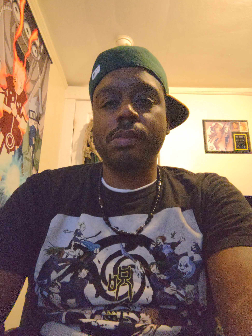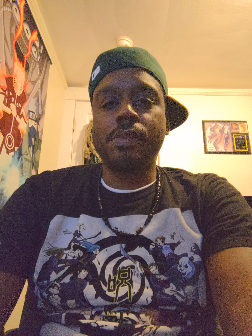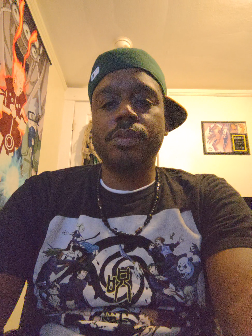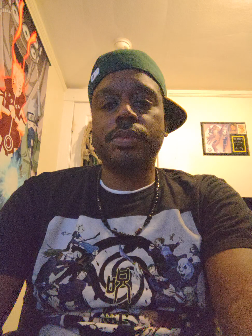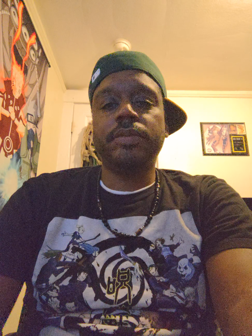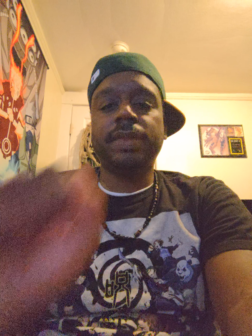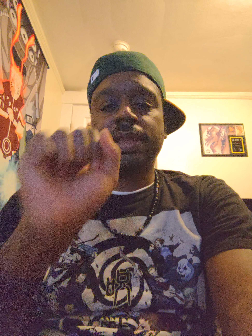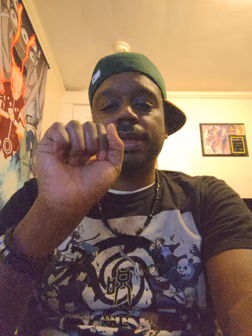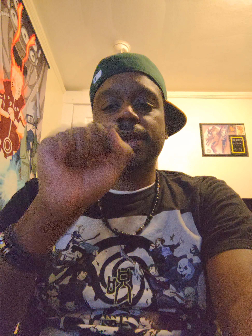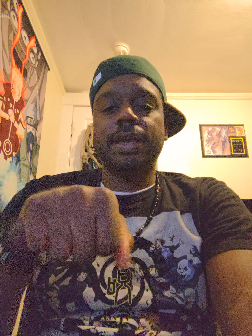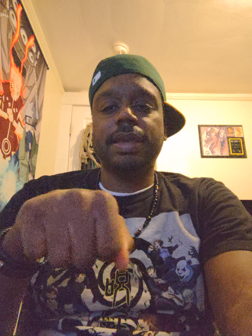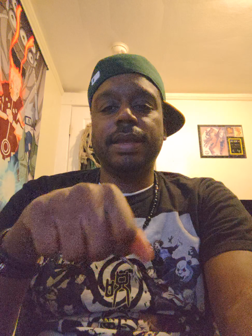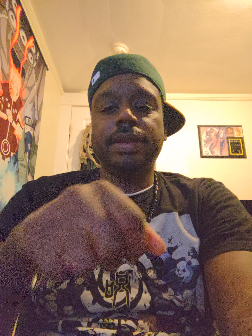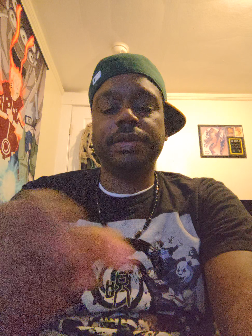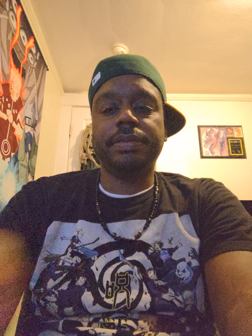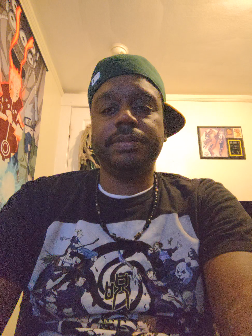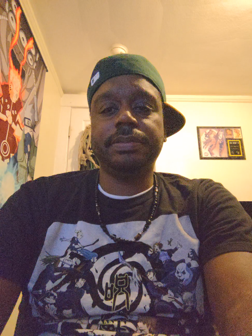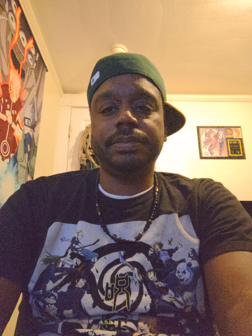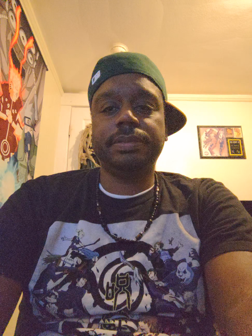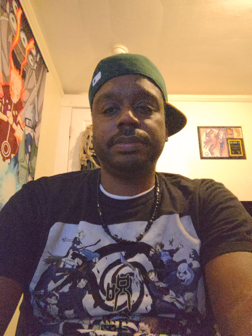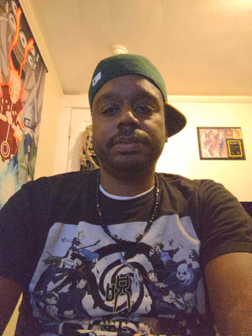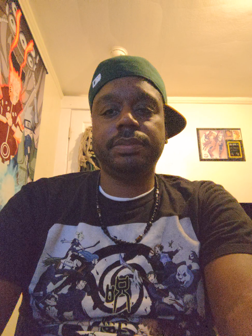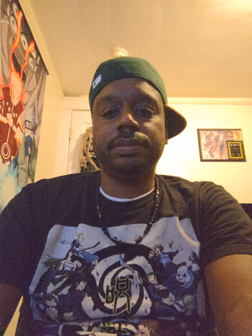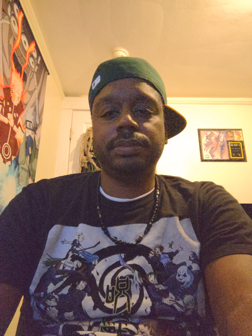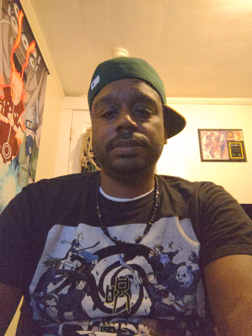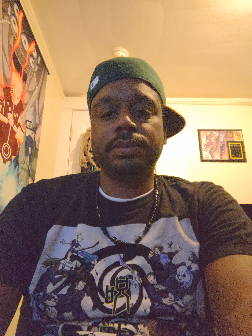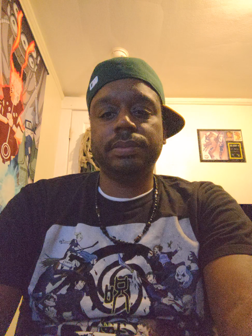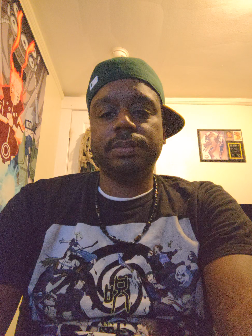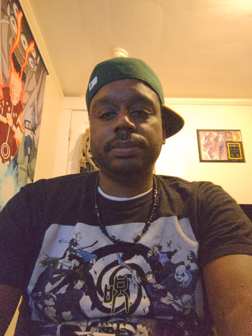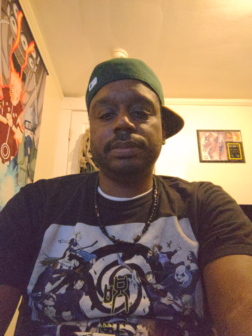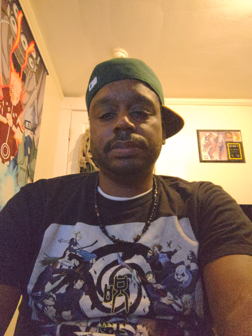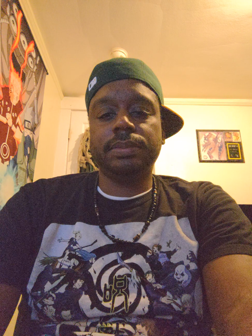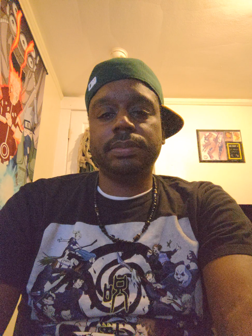can